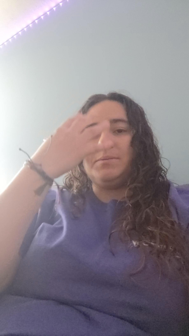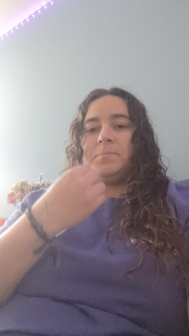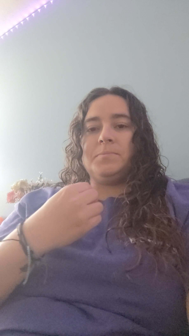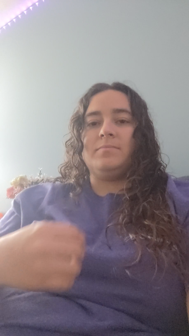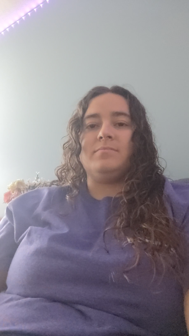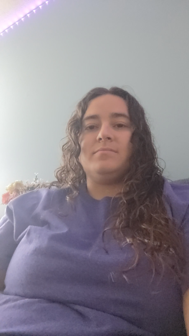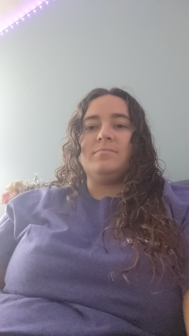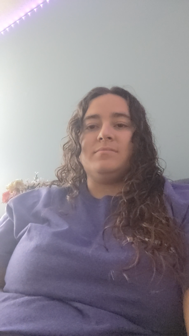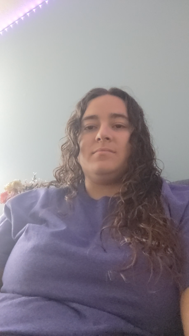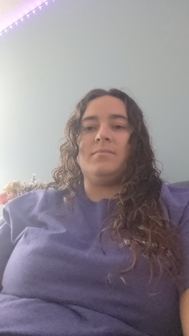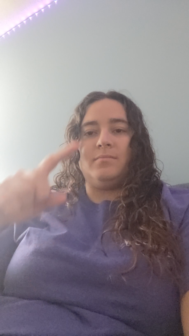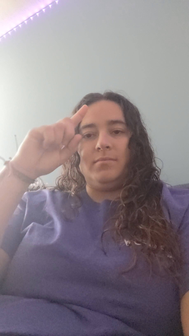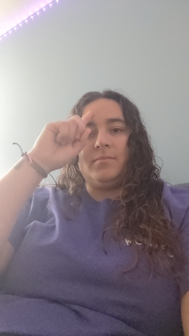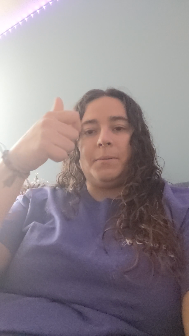dime